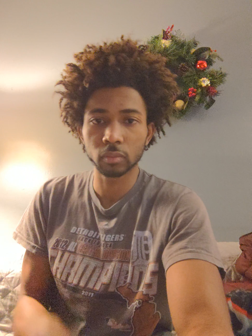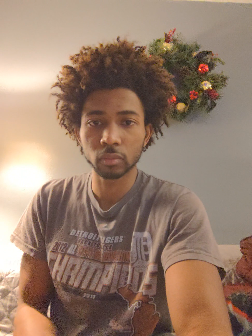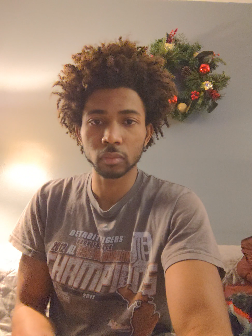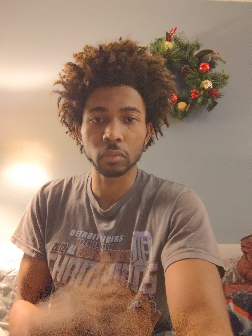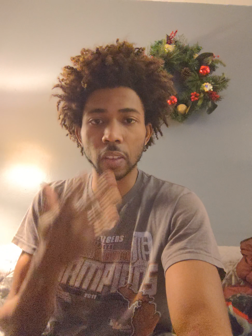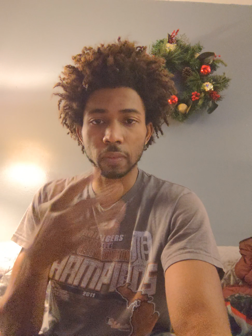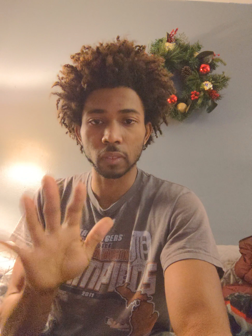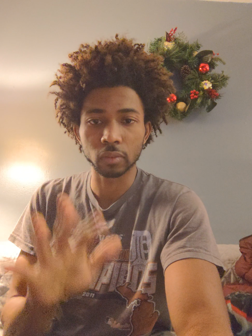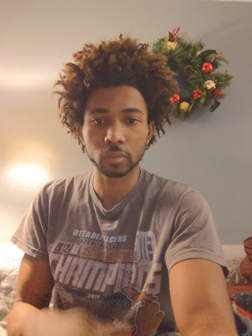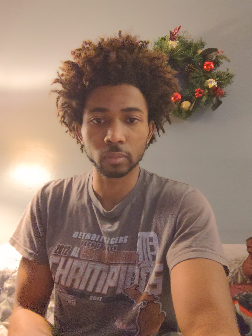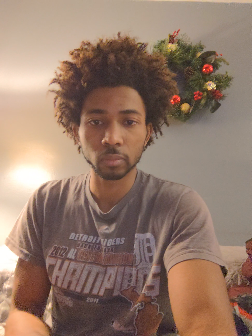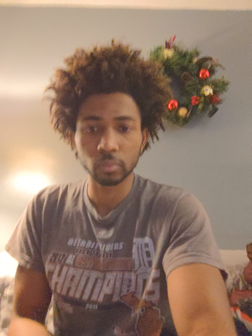finish